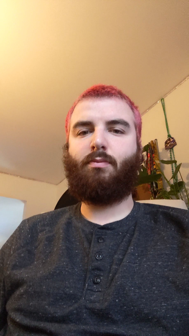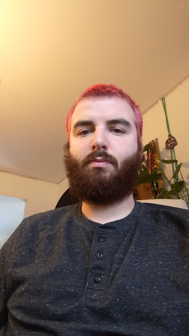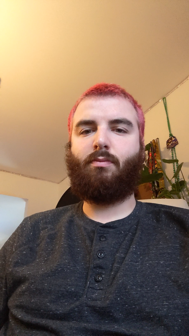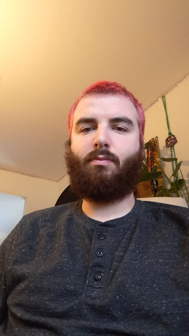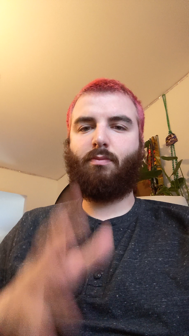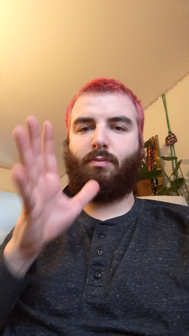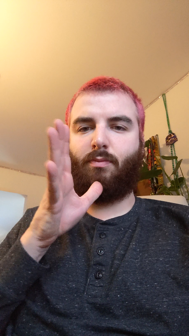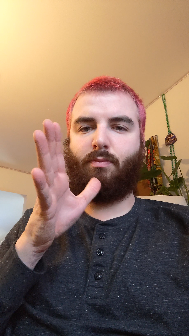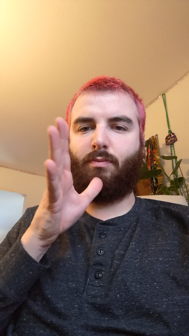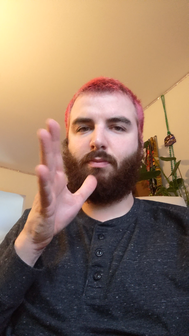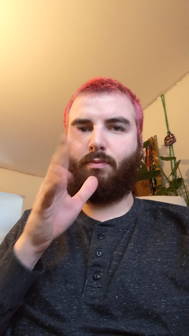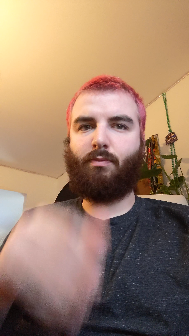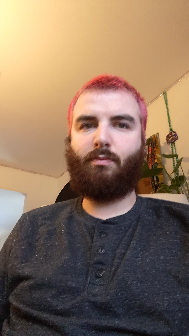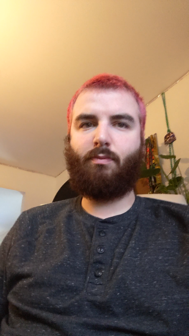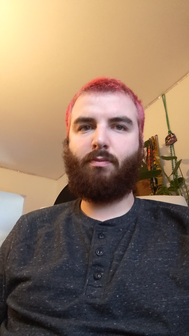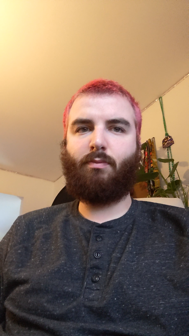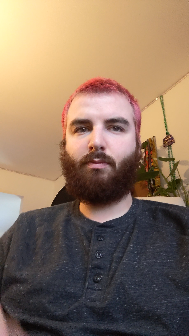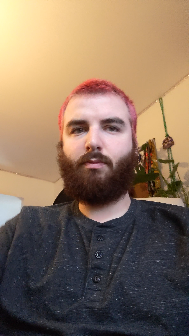mommy